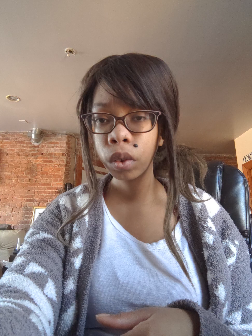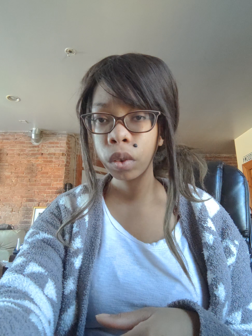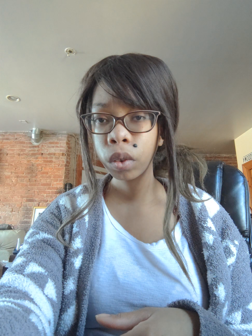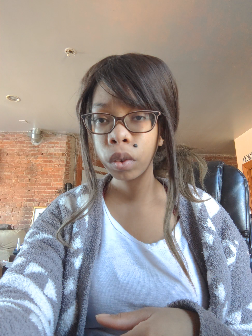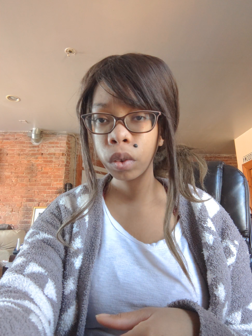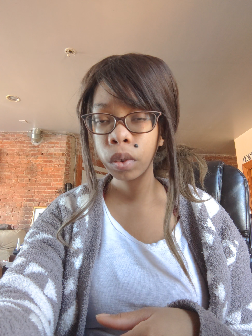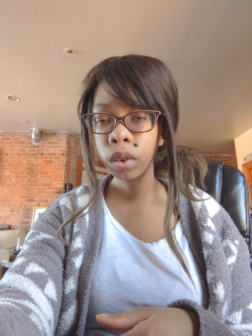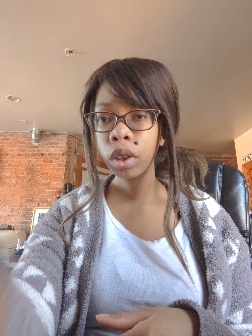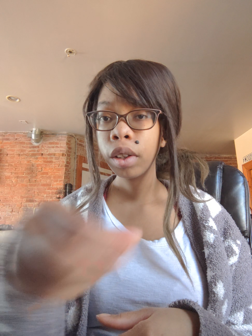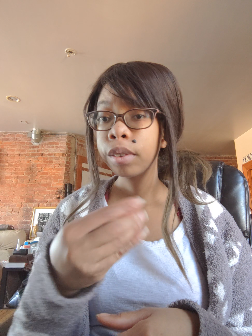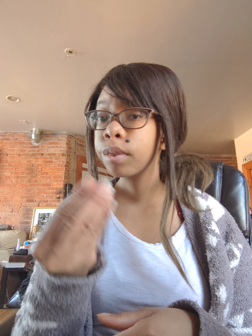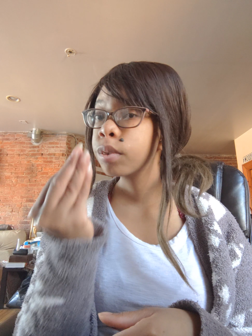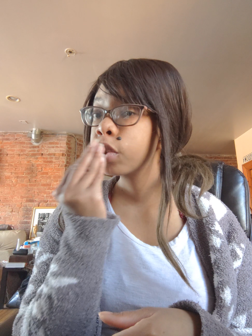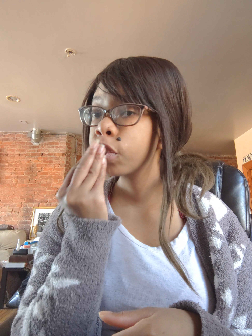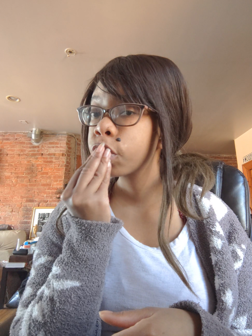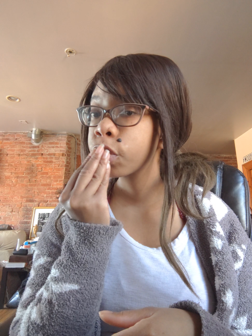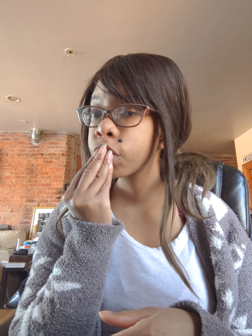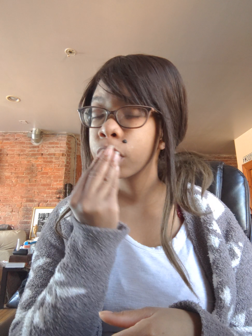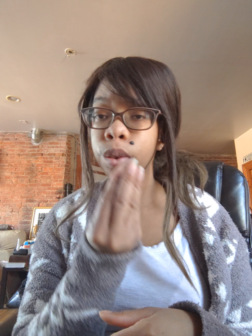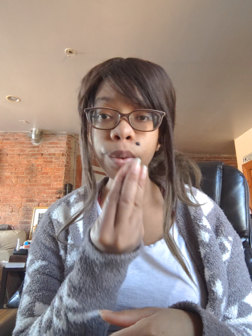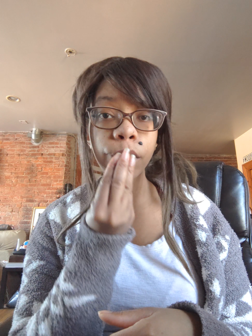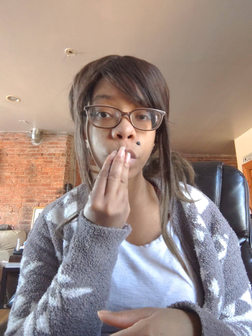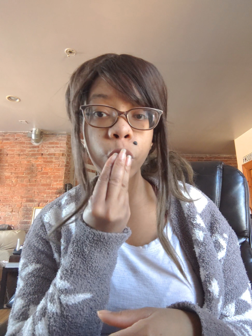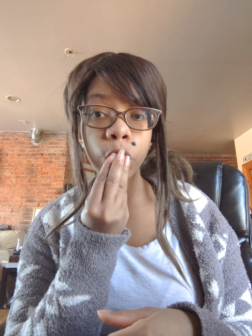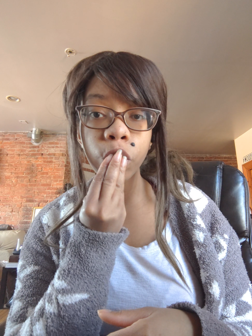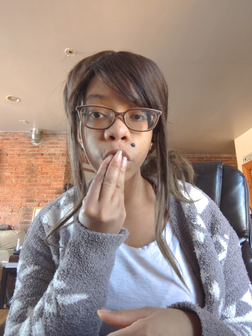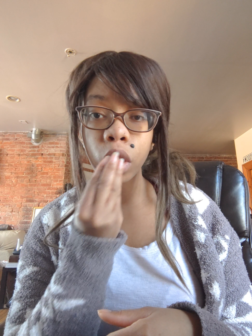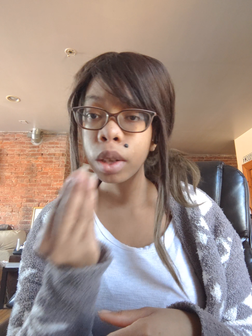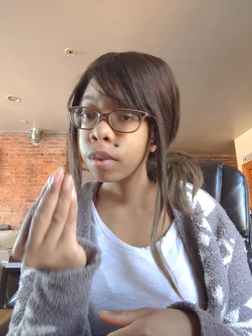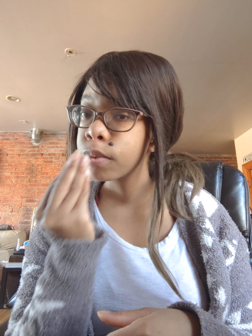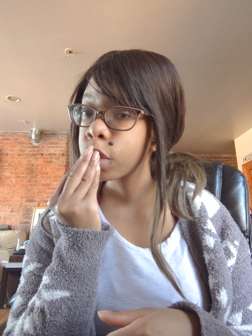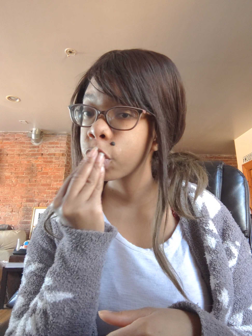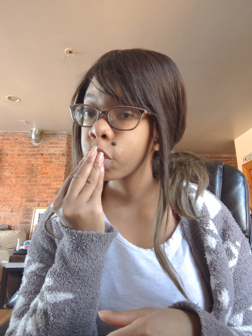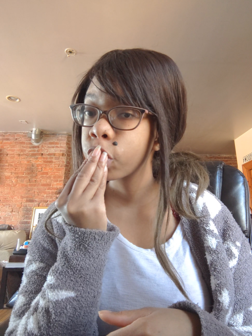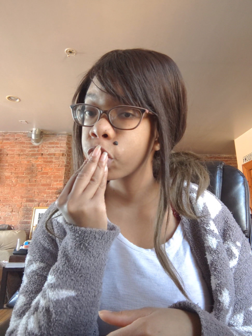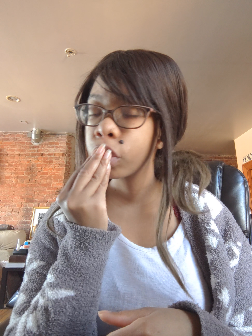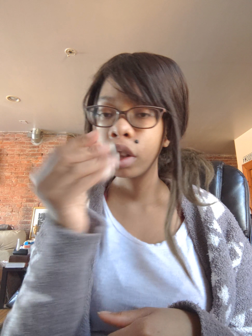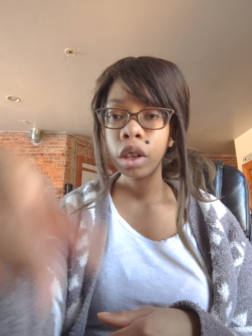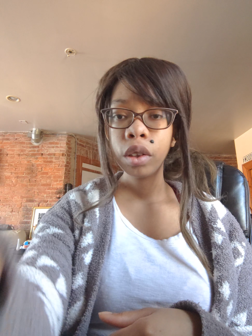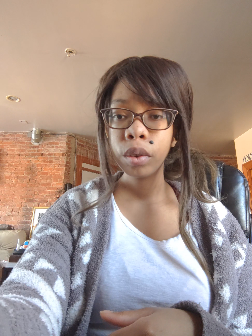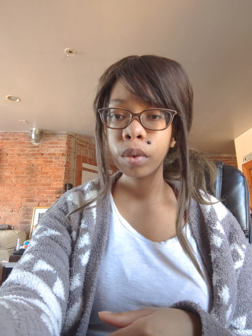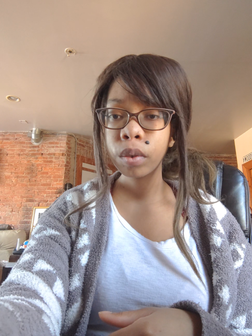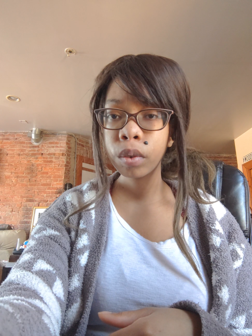food